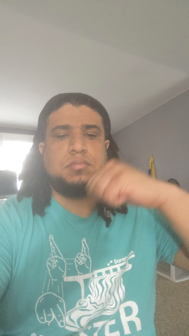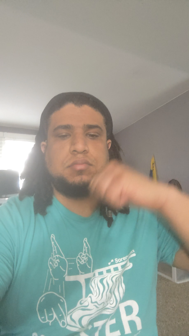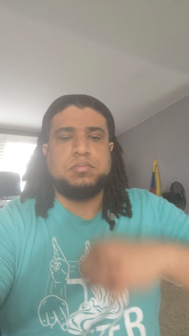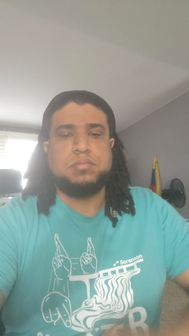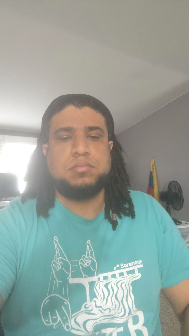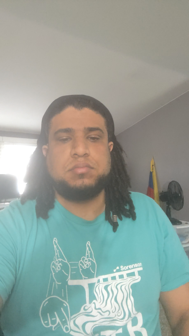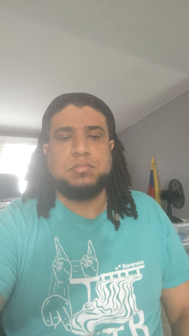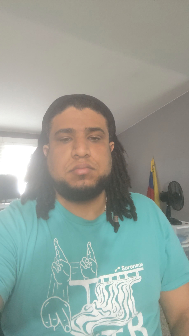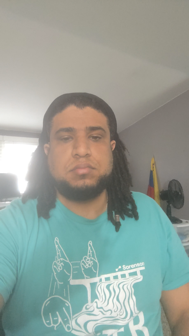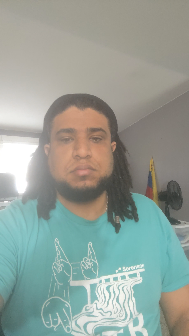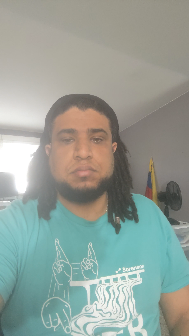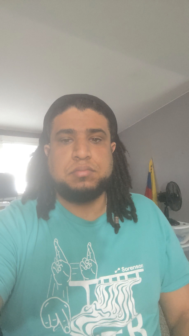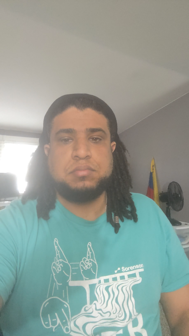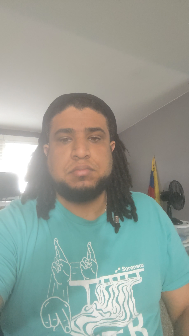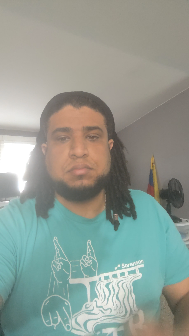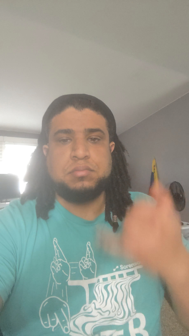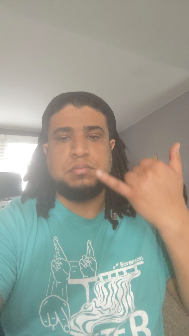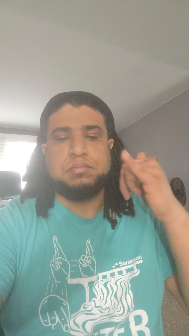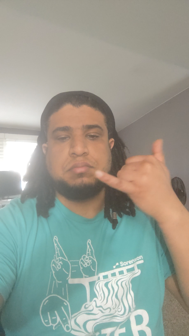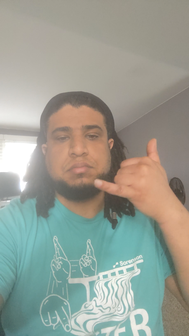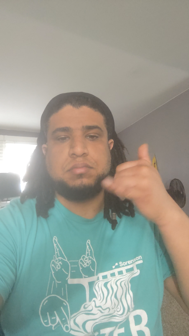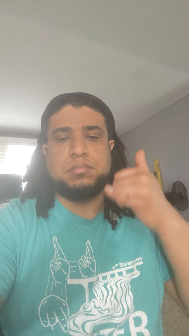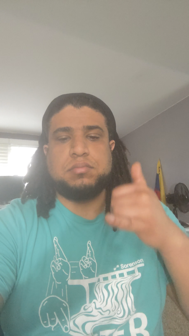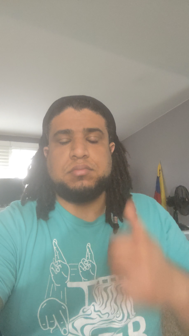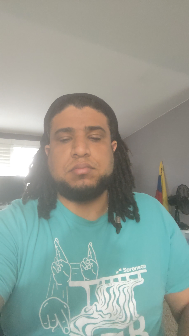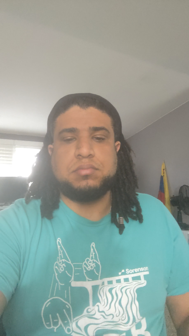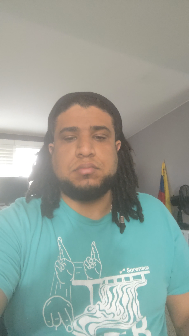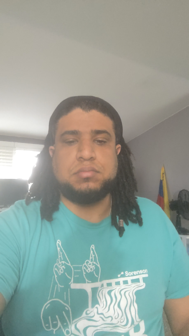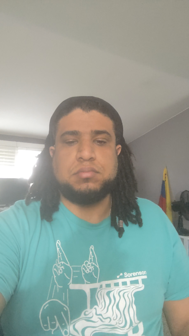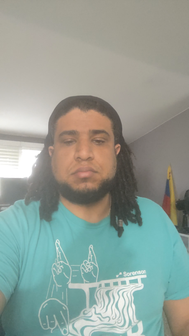play